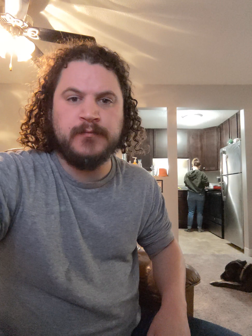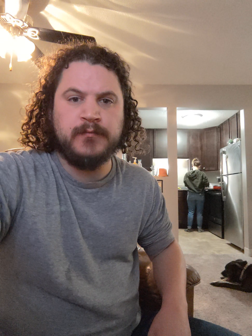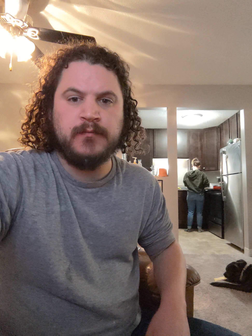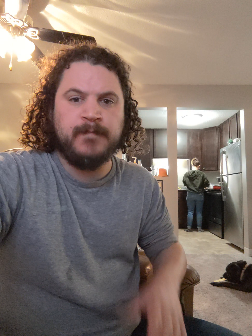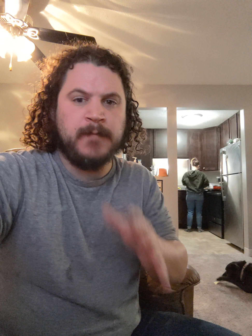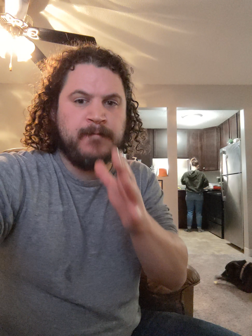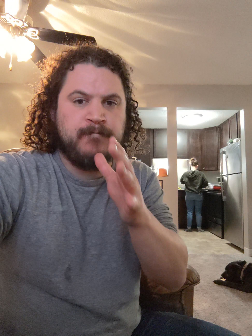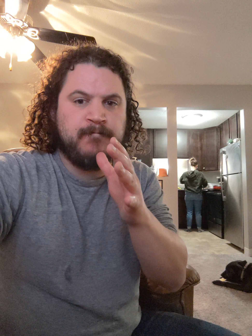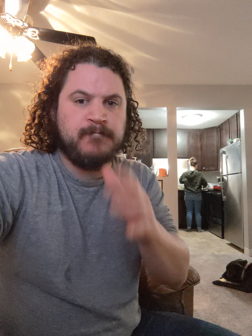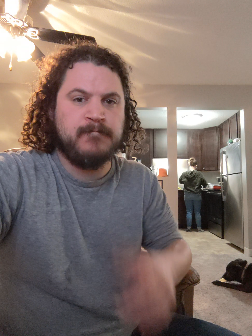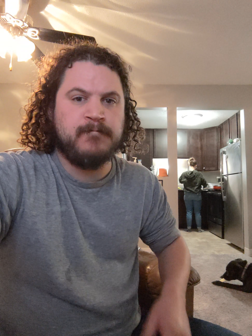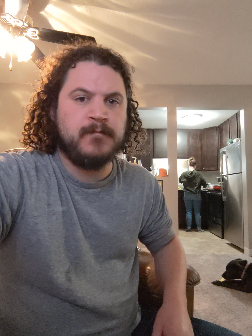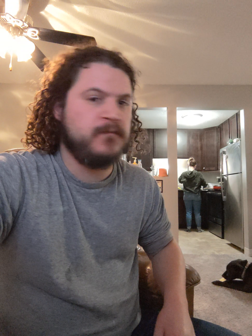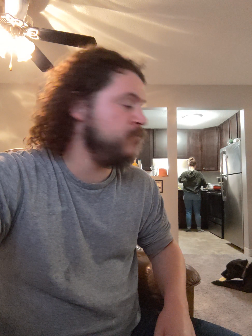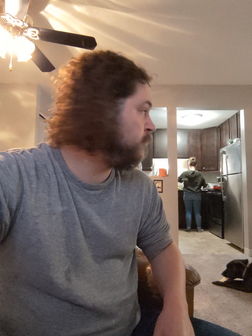mom